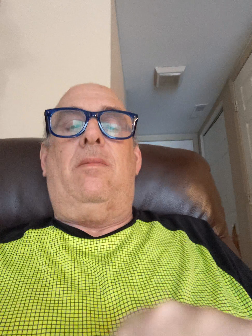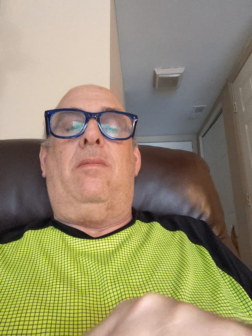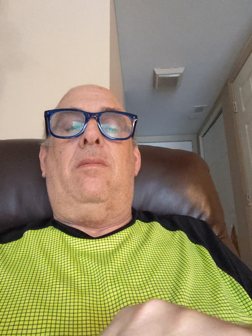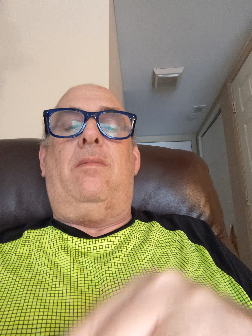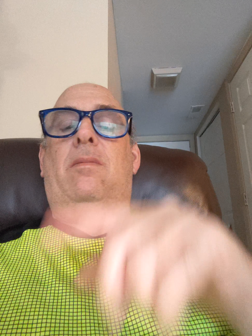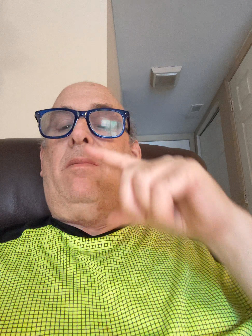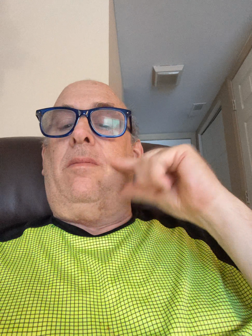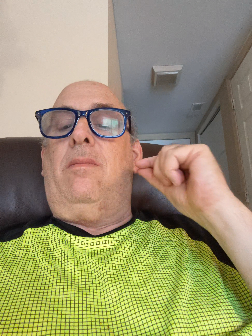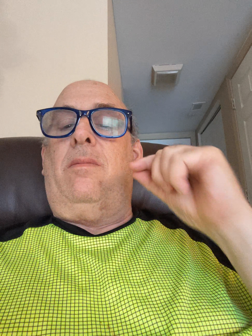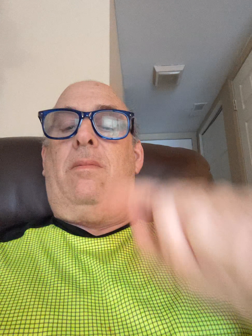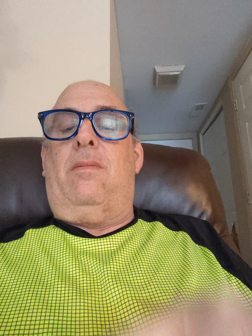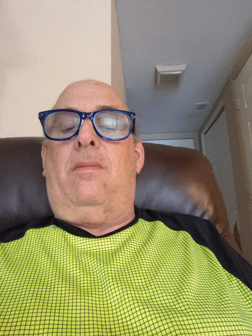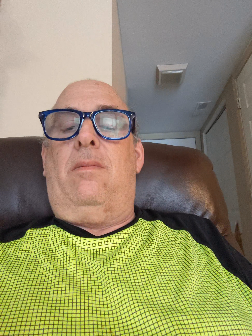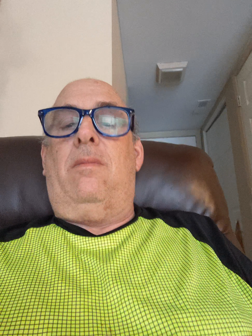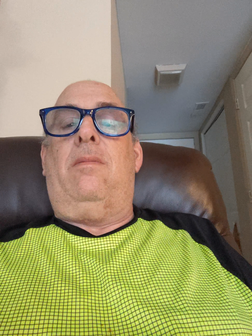cat